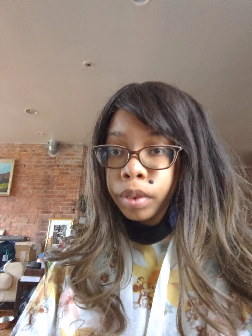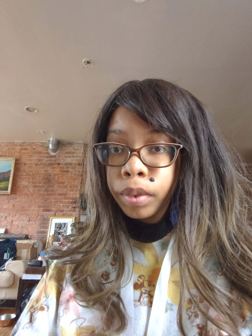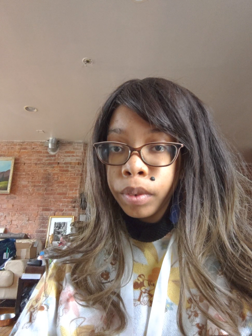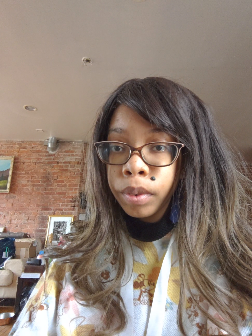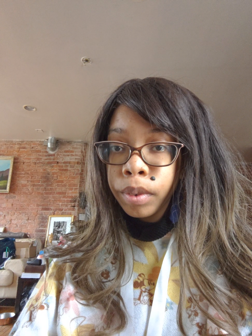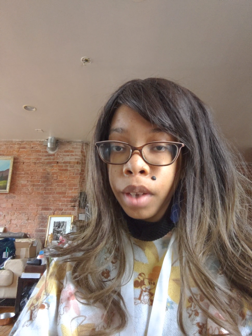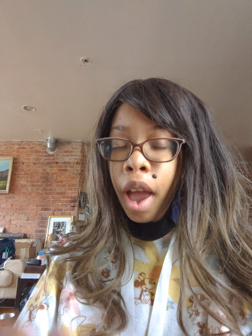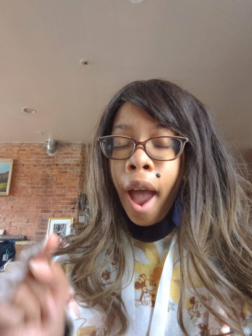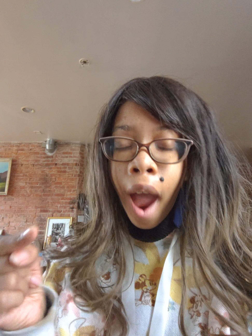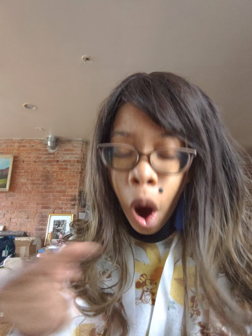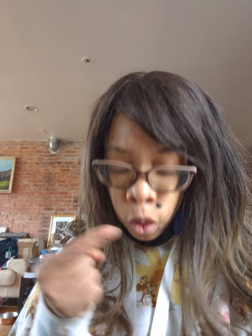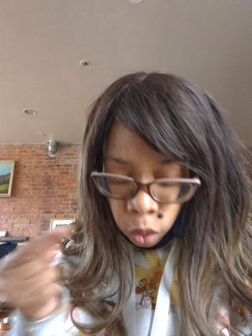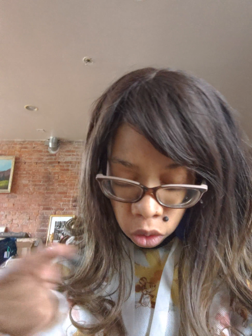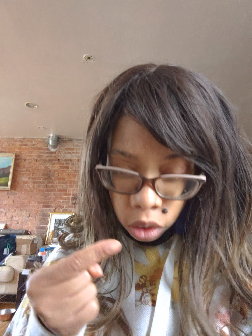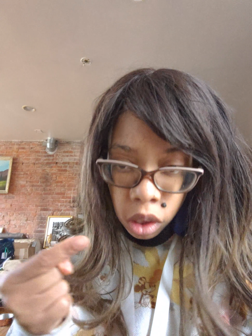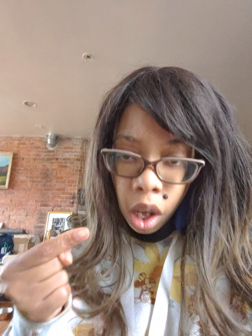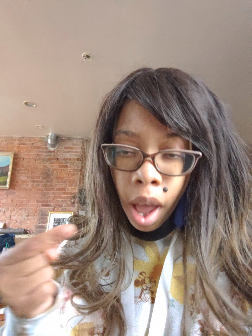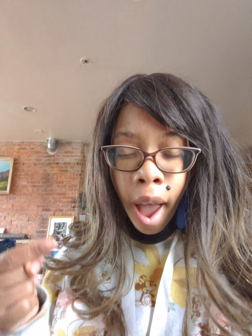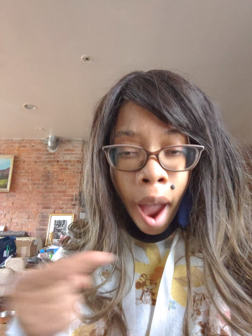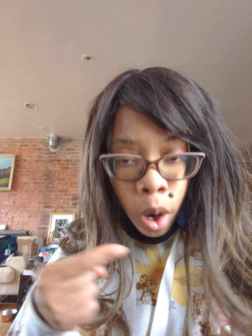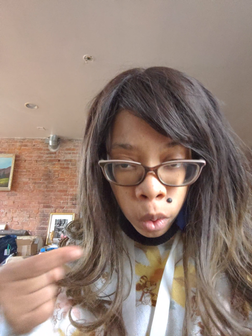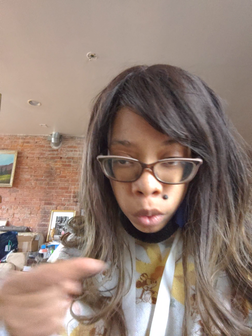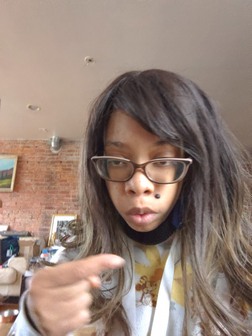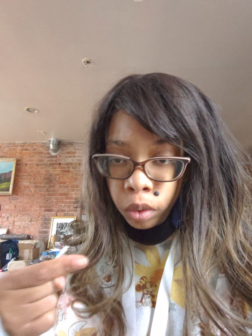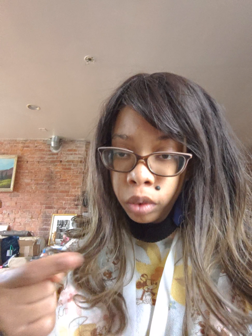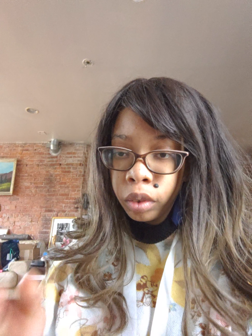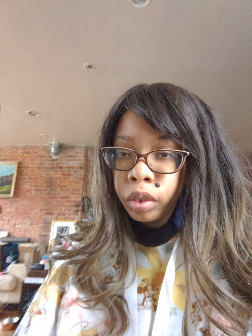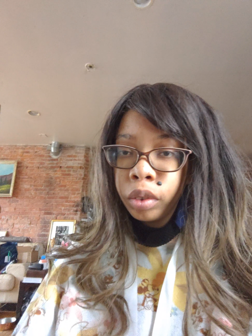owie